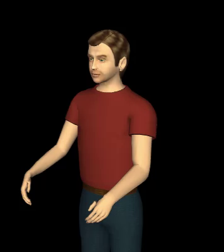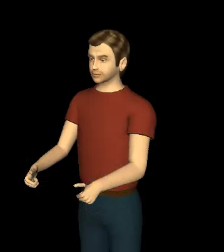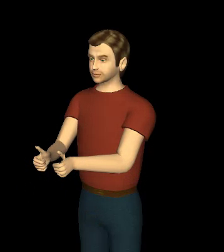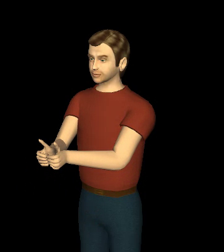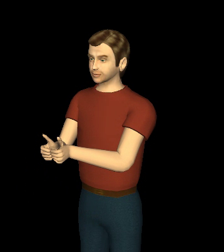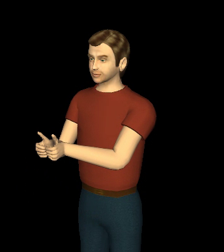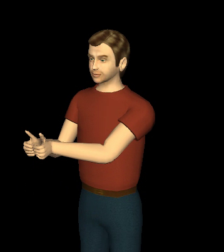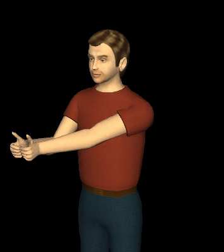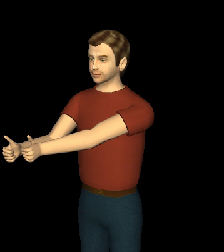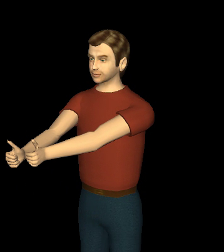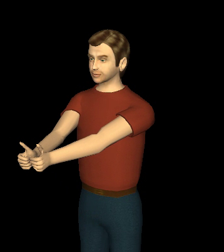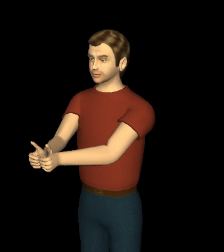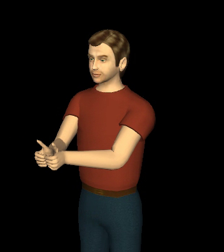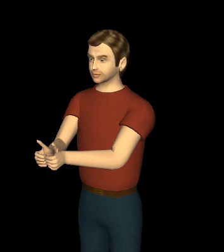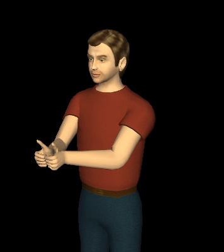معا